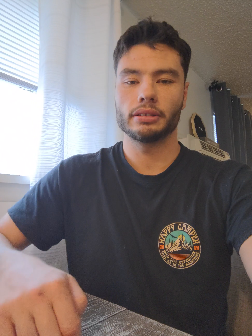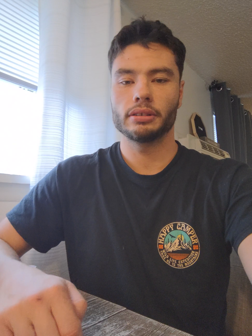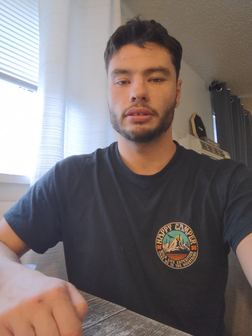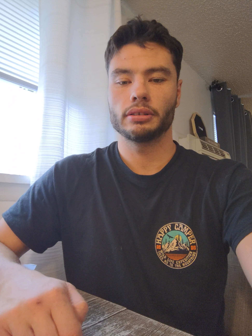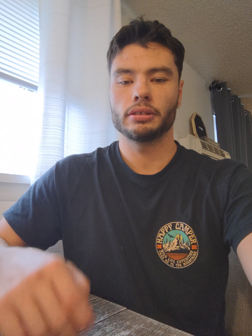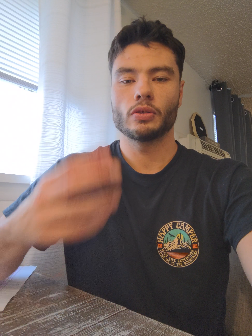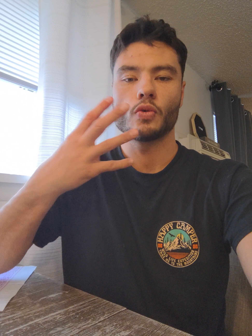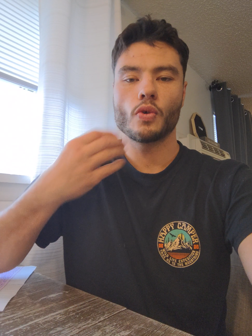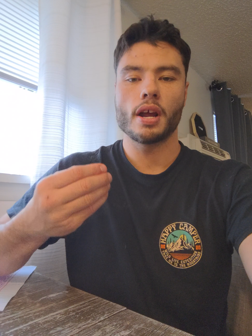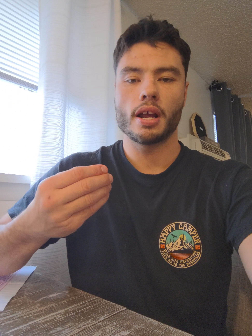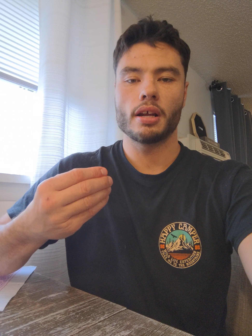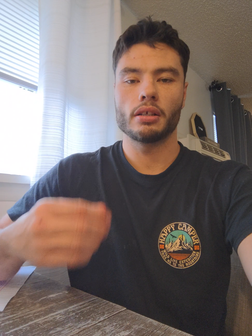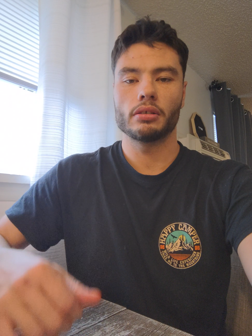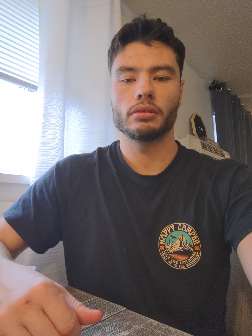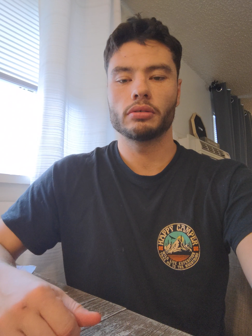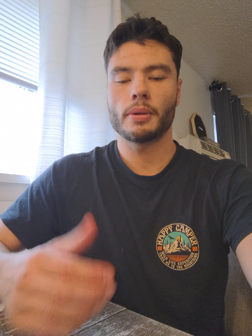wet